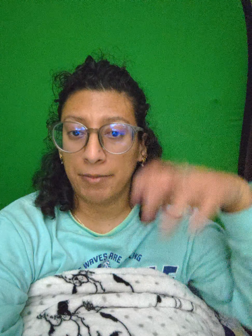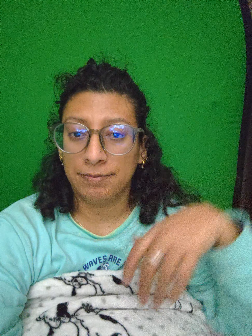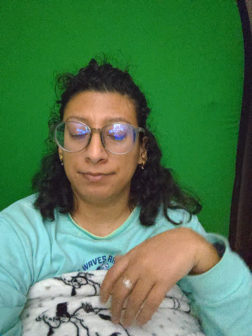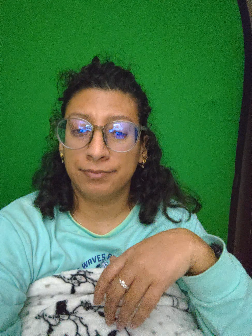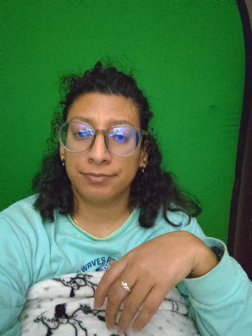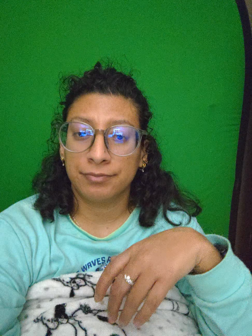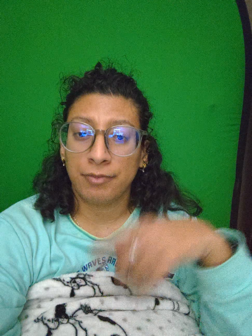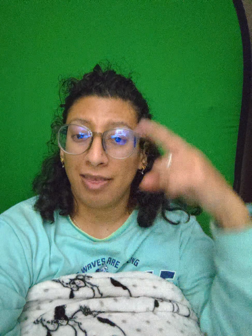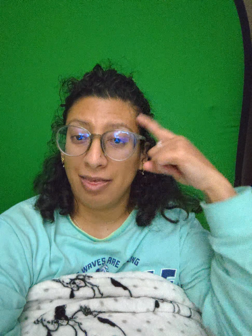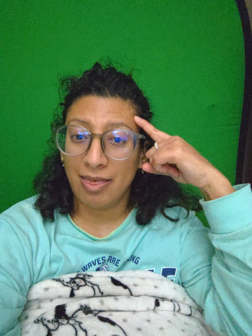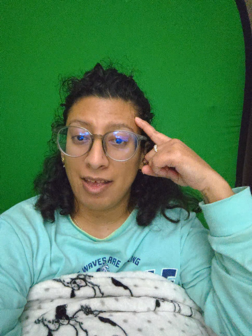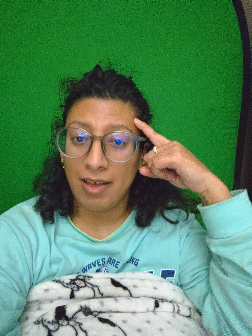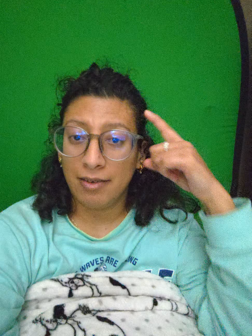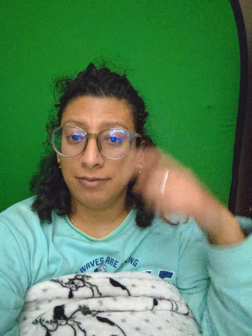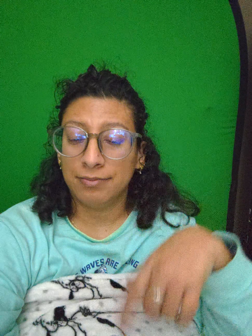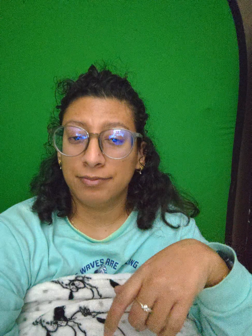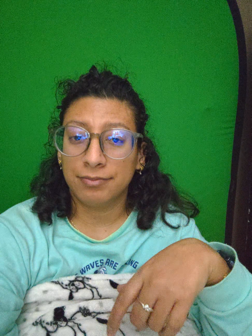think